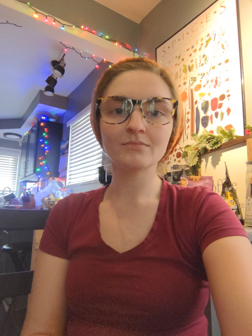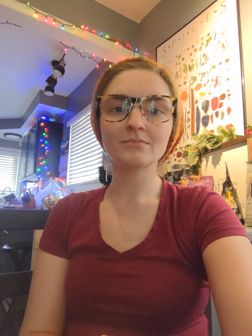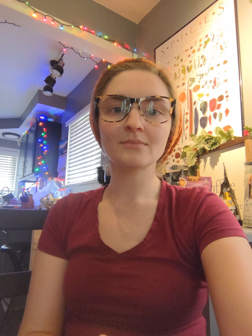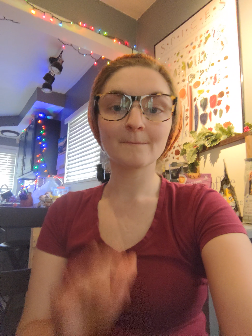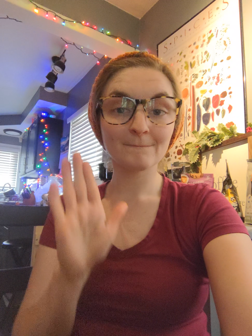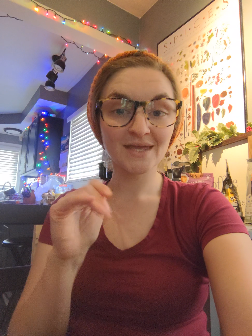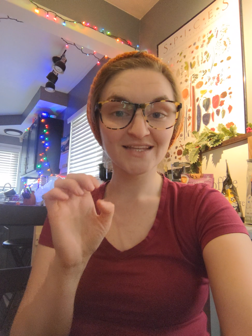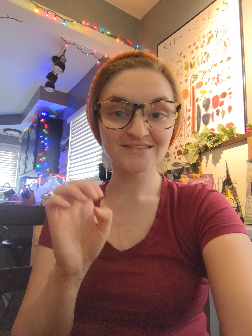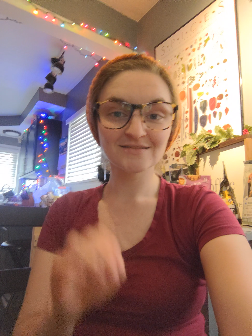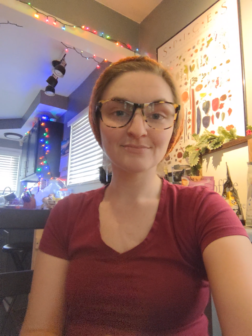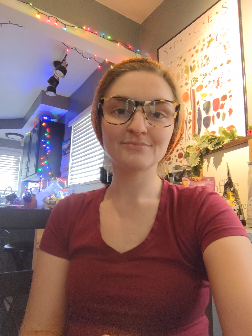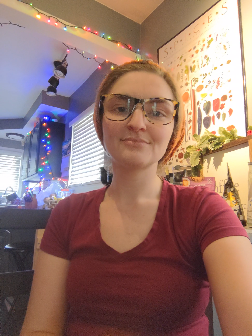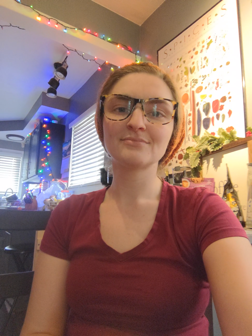bye